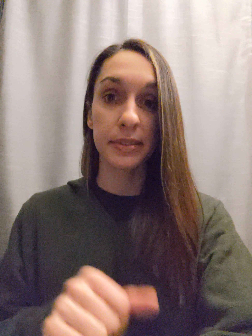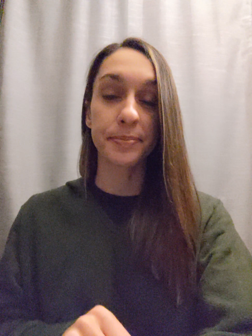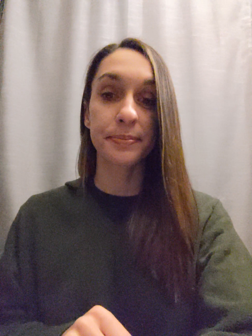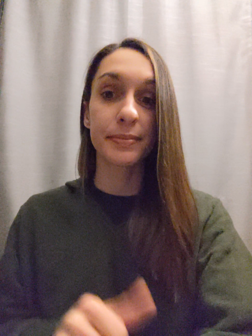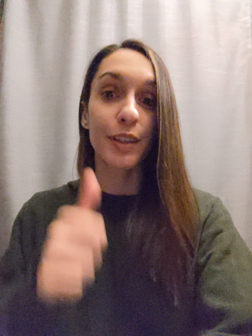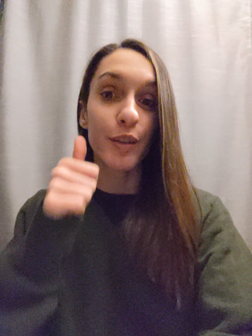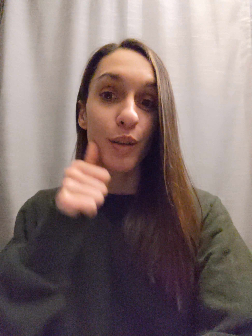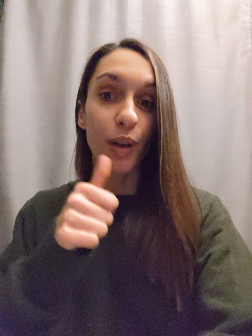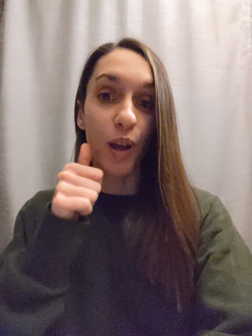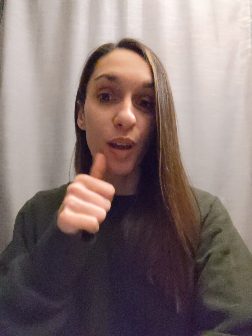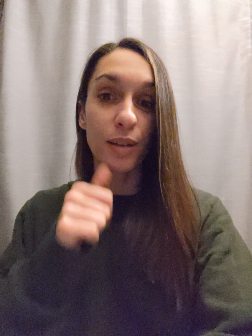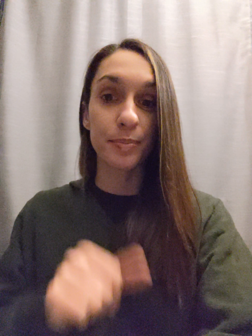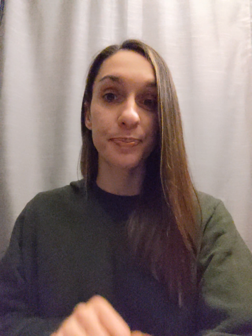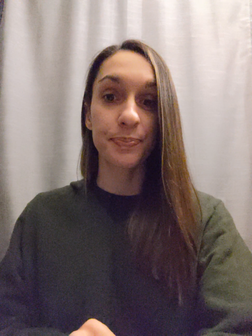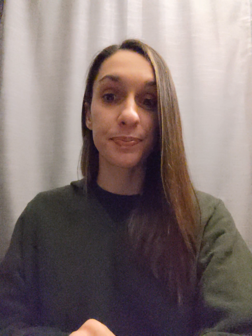girl